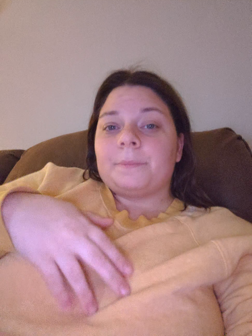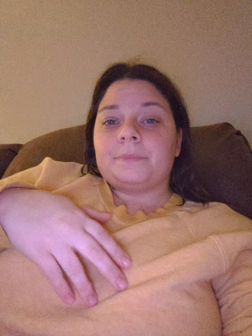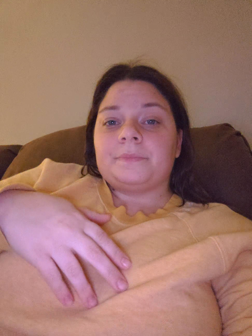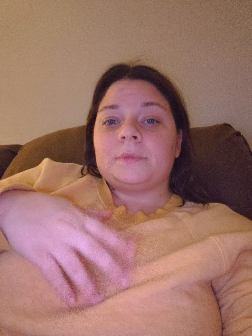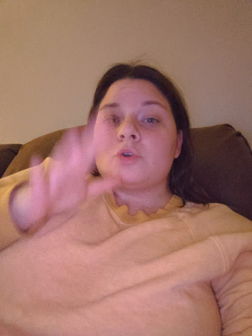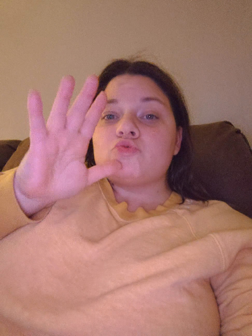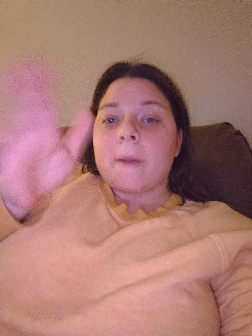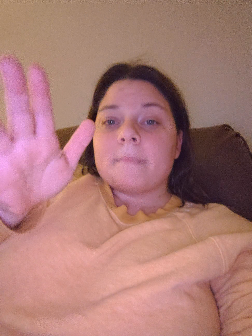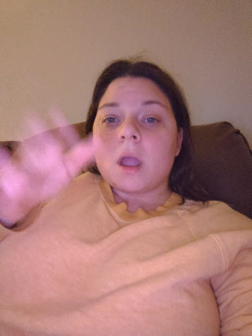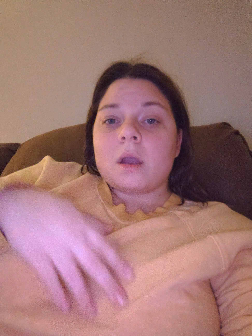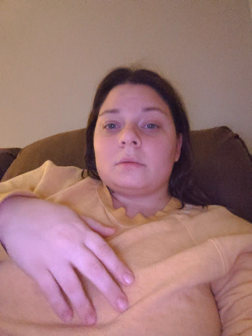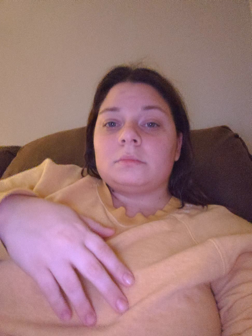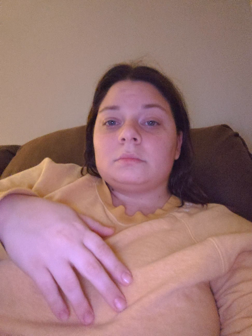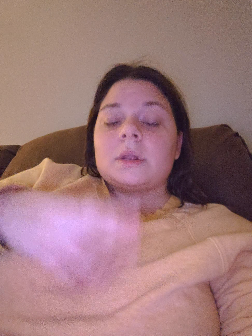grandma